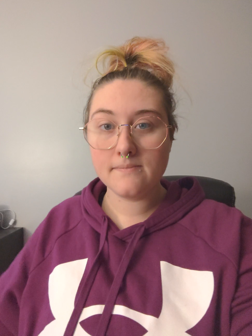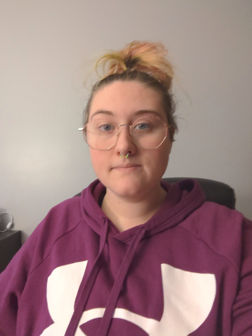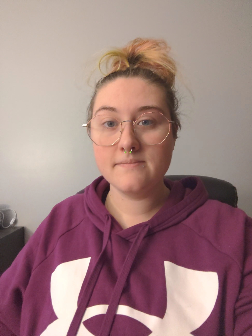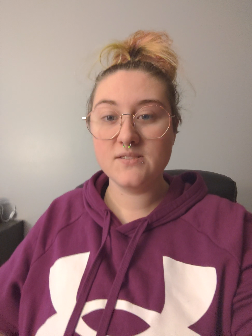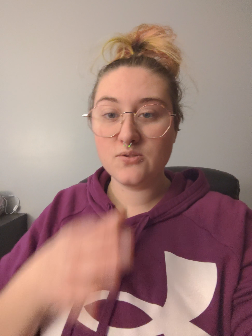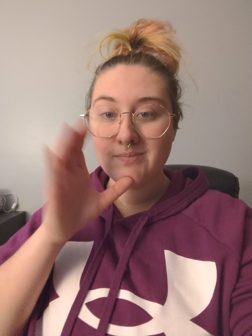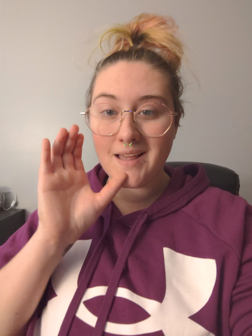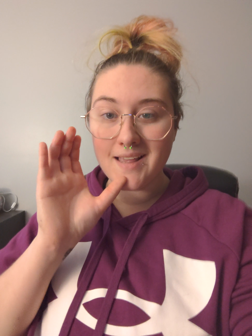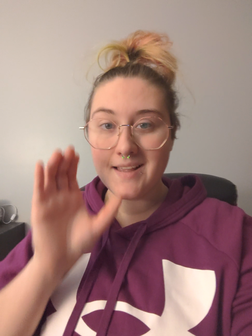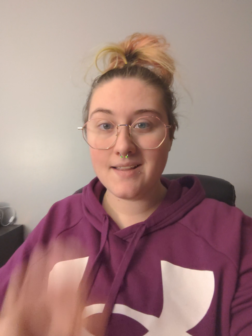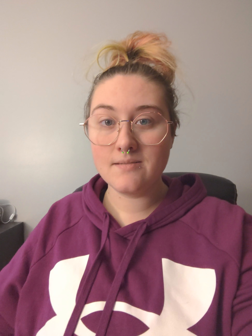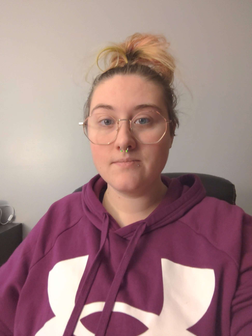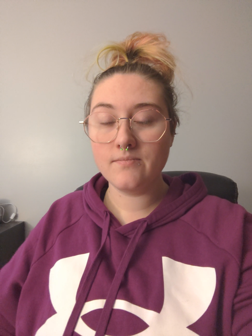drink